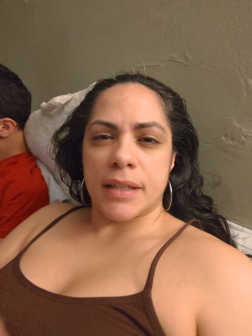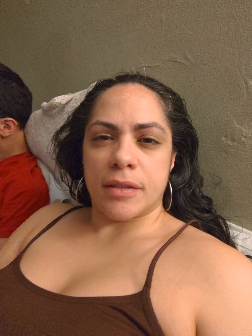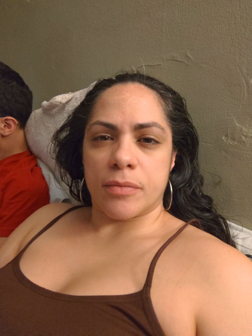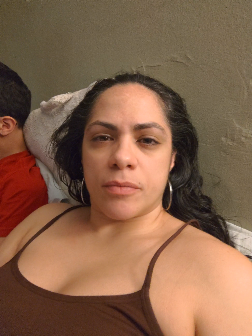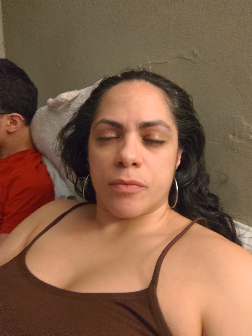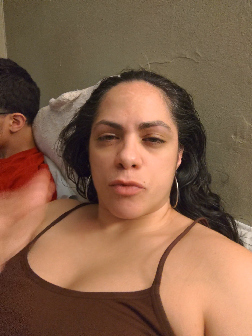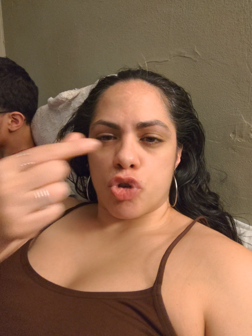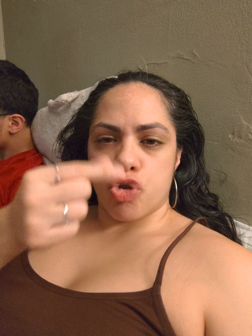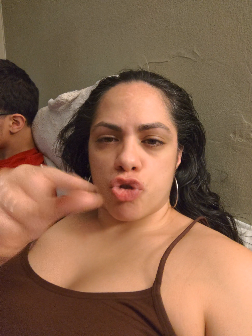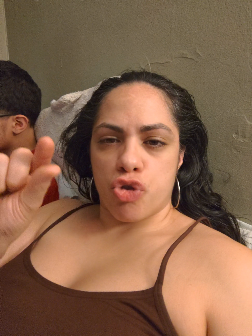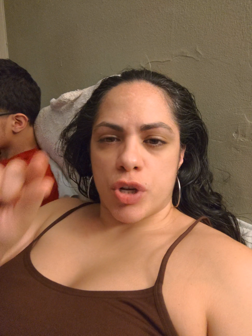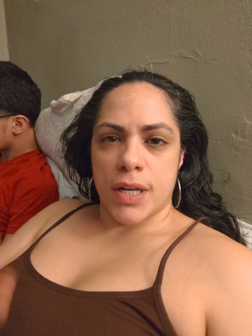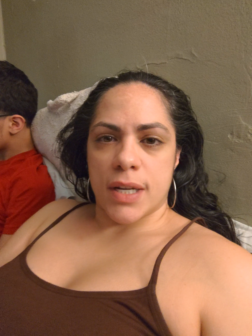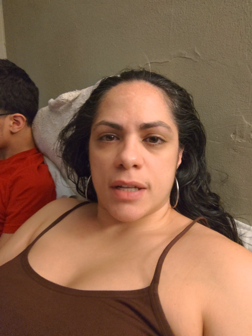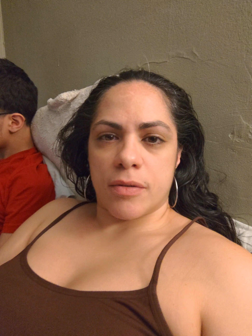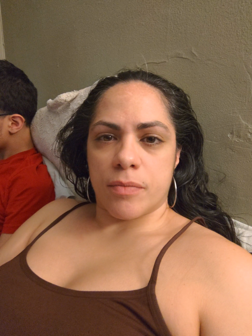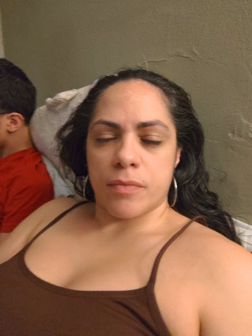green